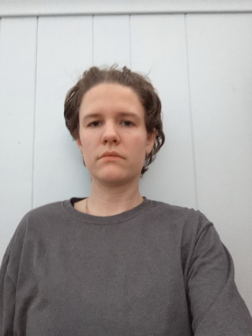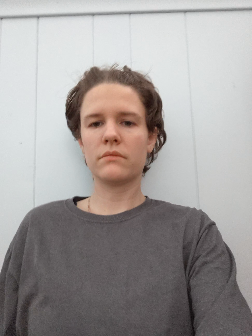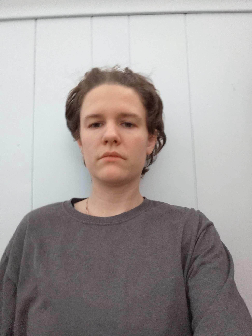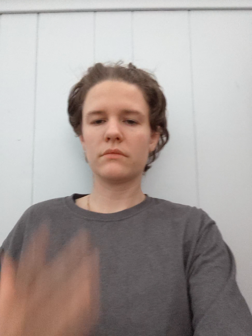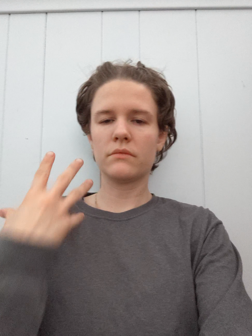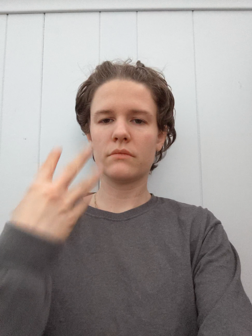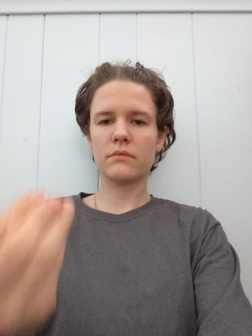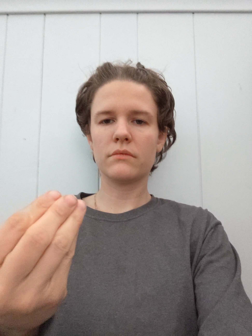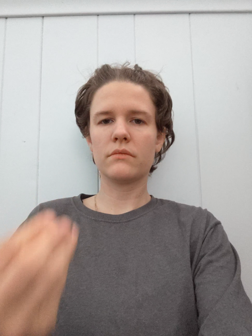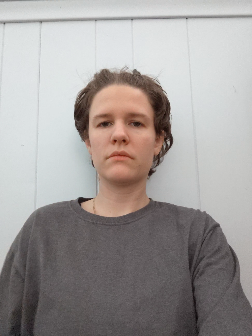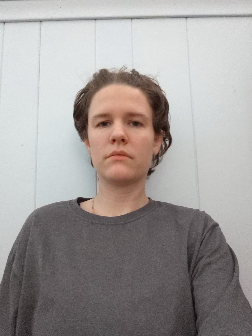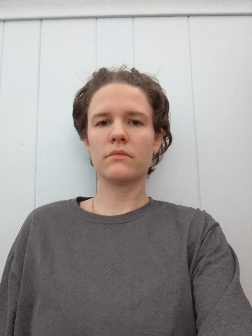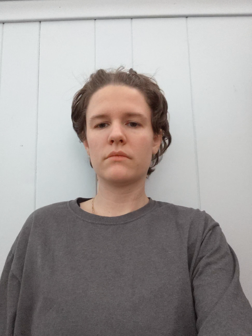go